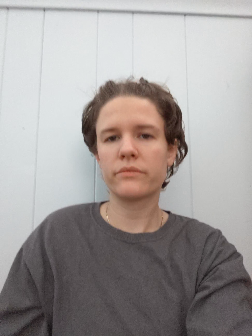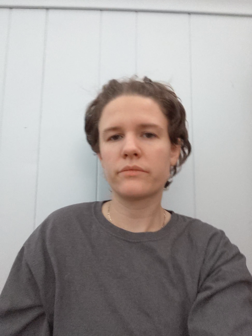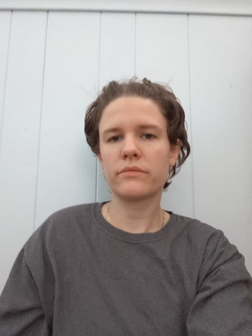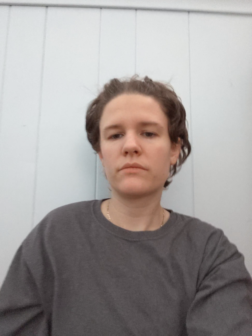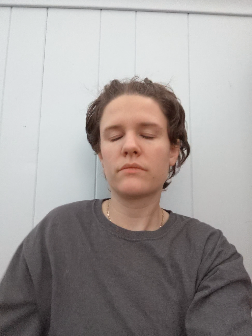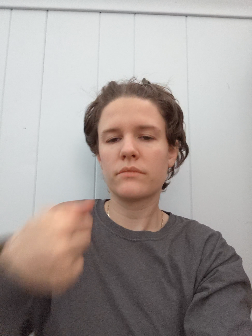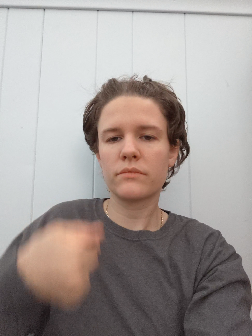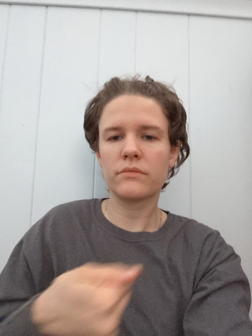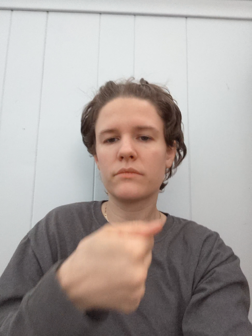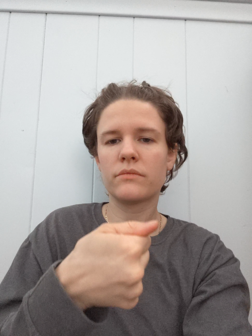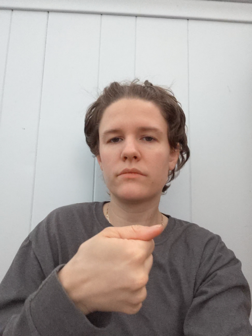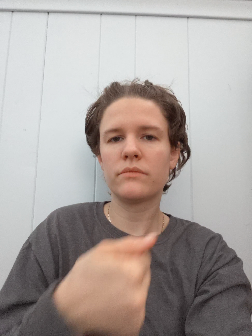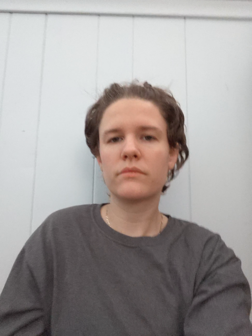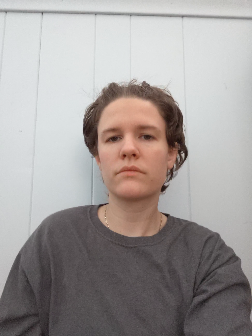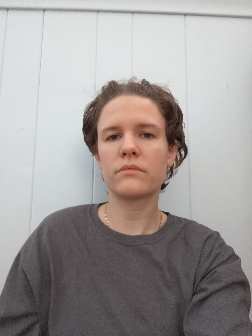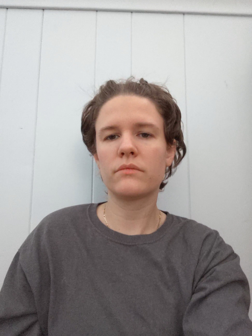hide